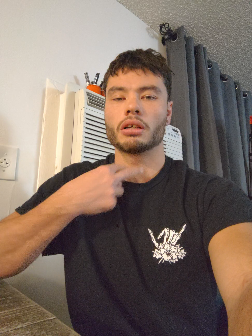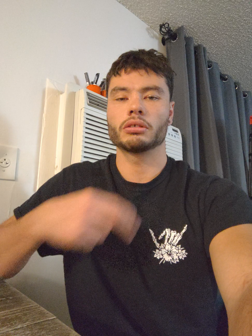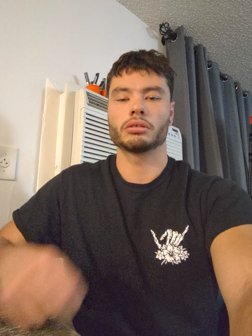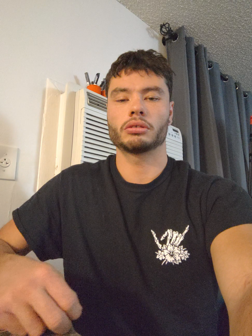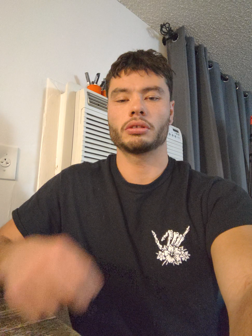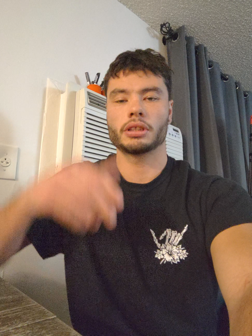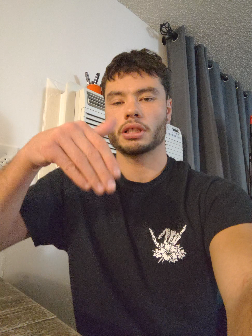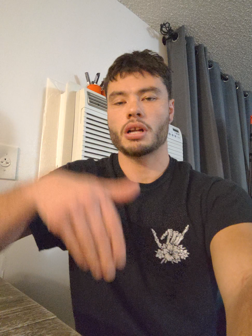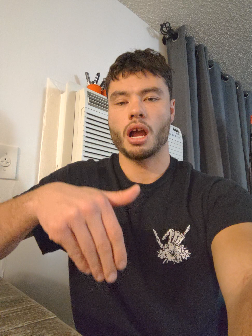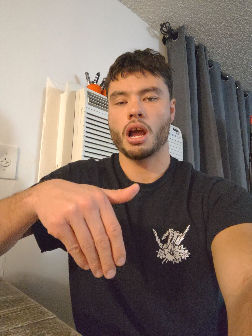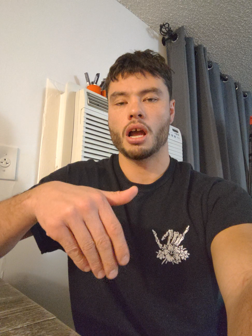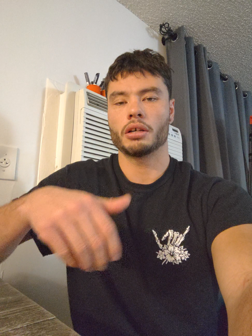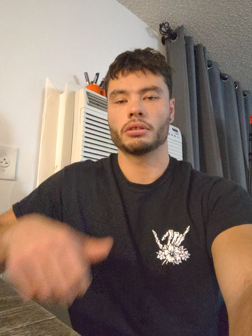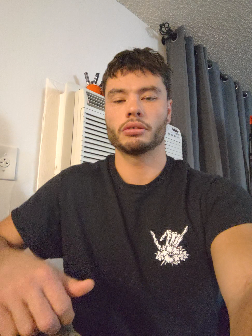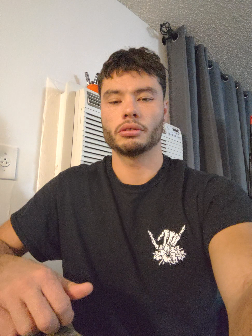night